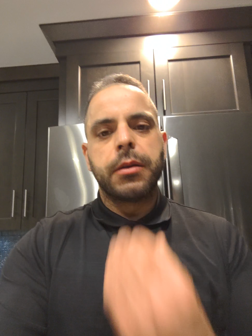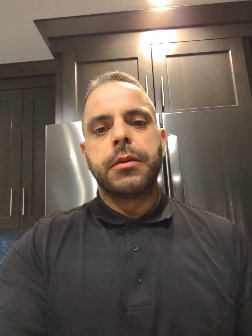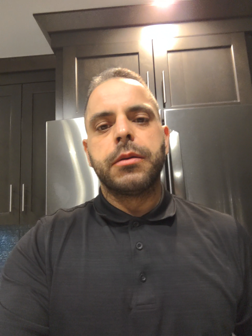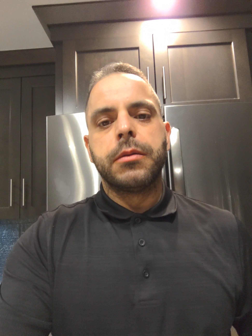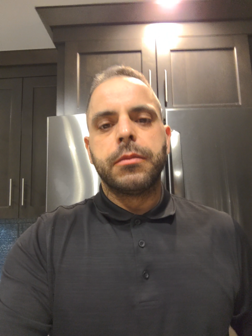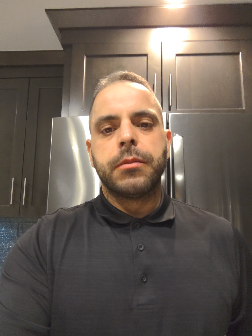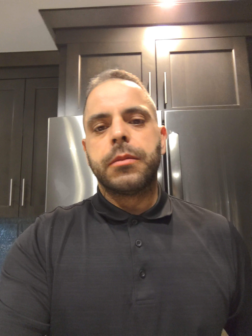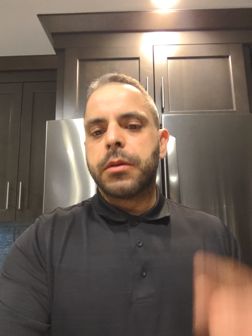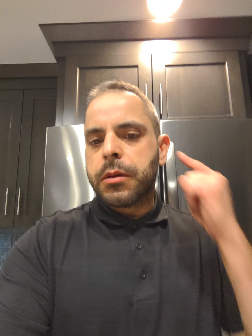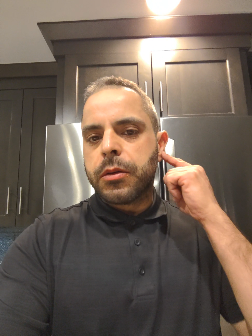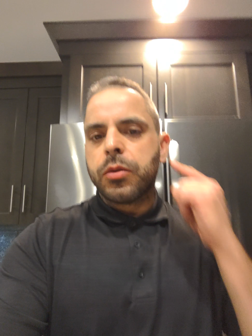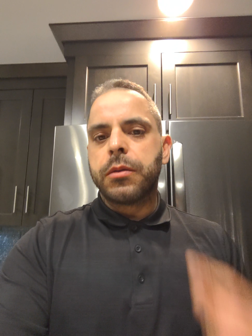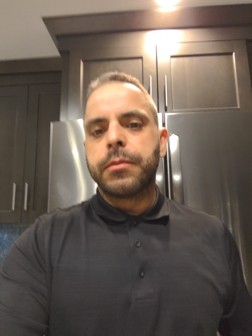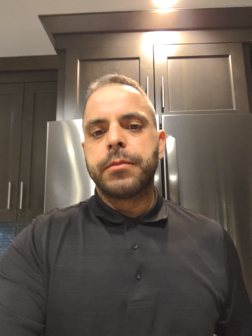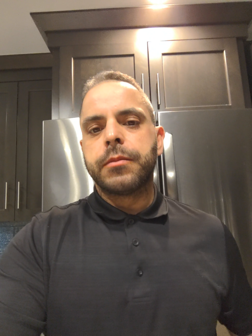ear